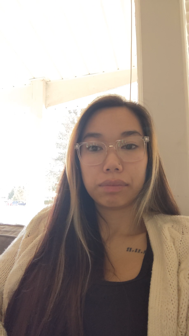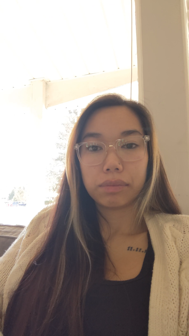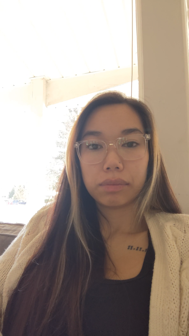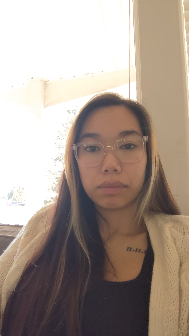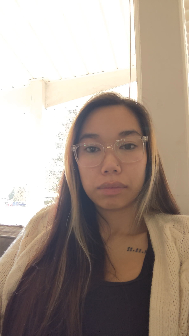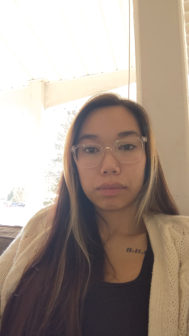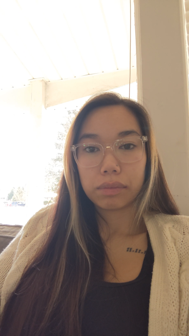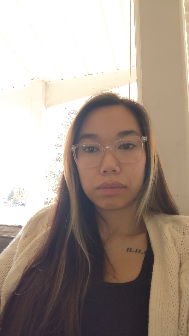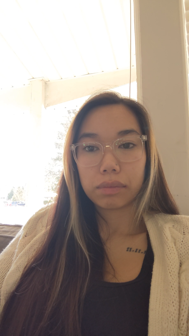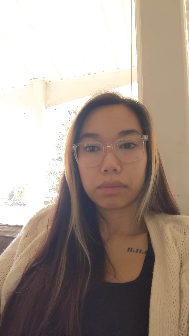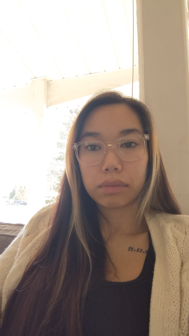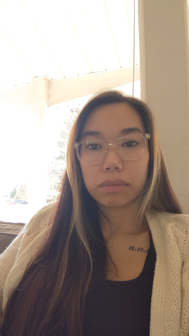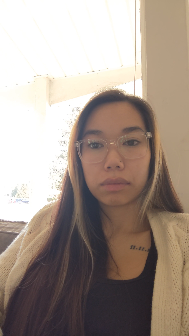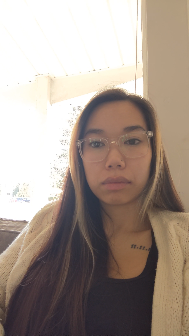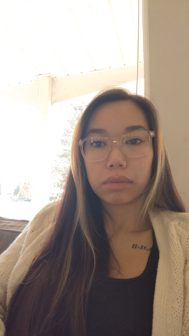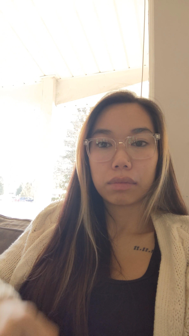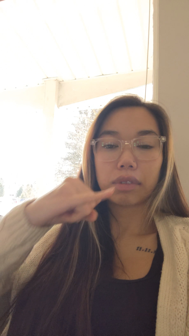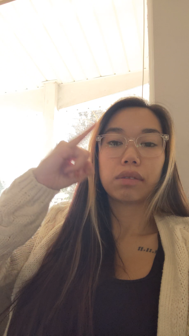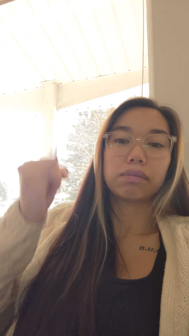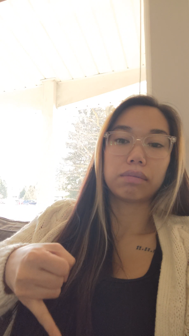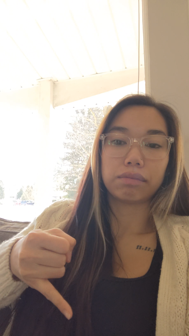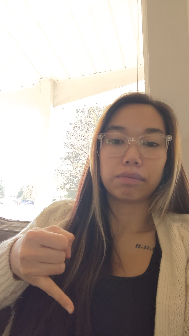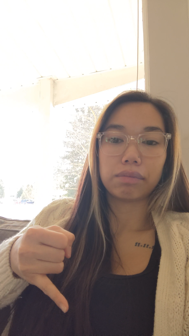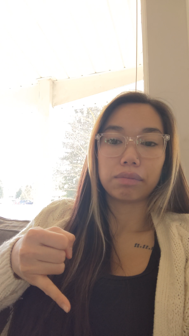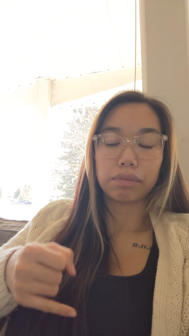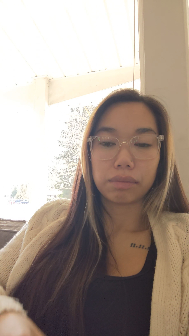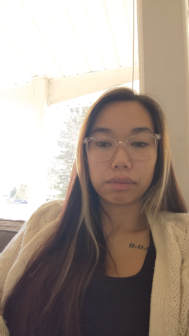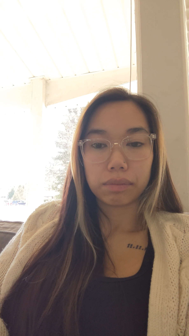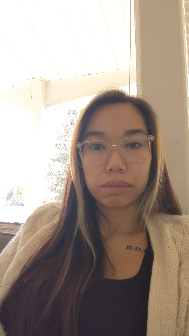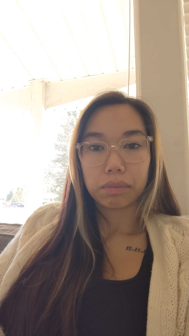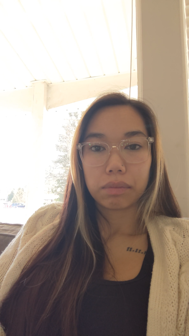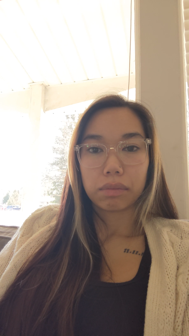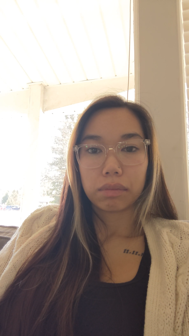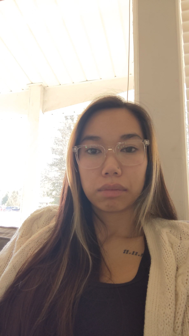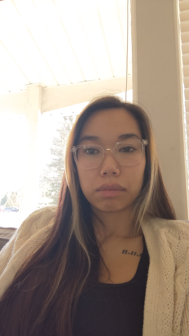last